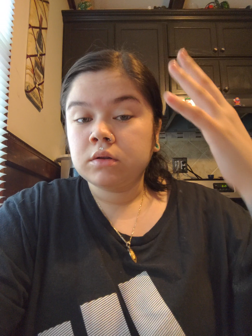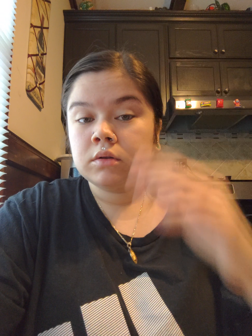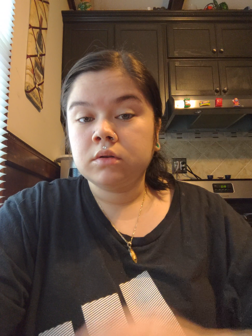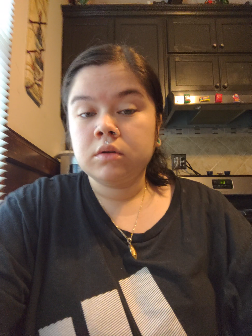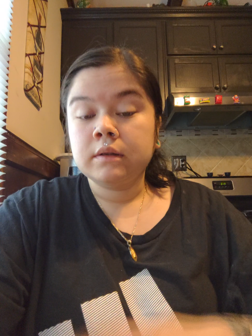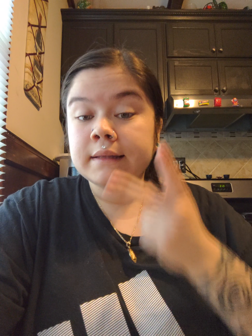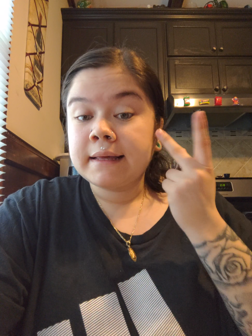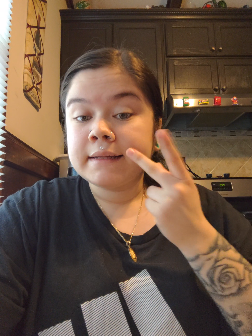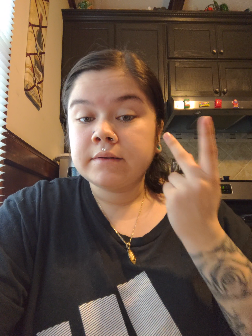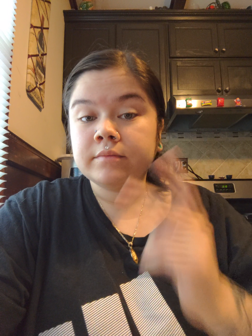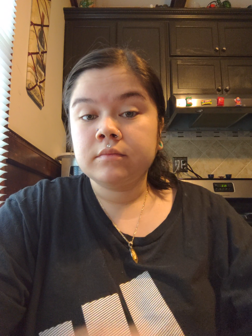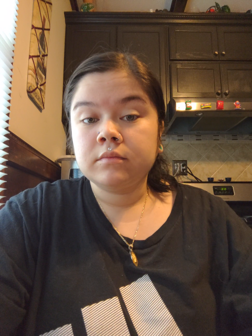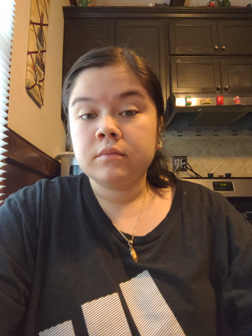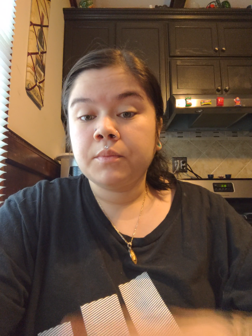kitty